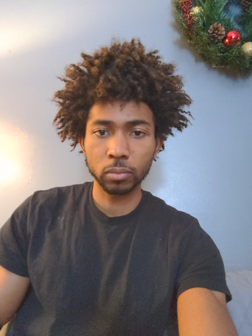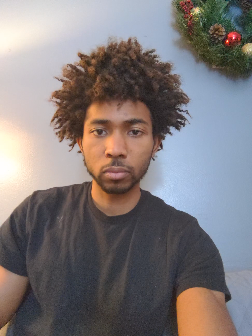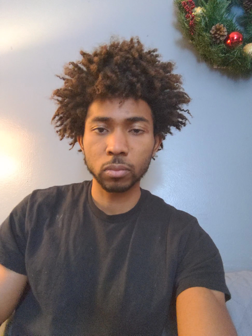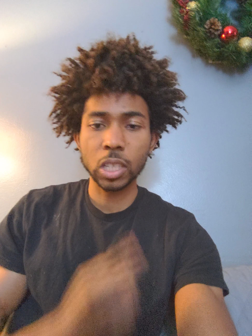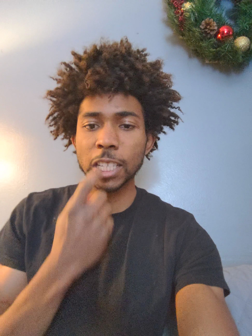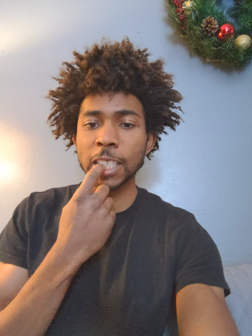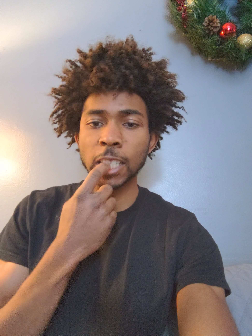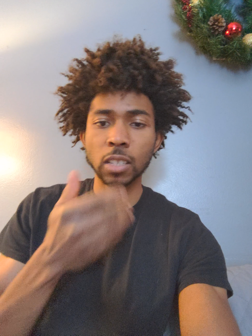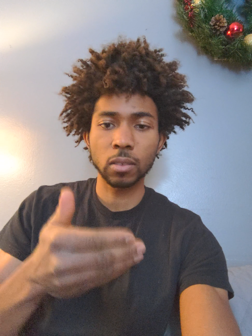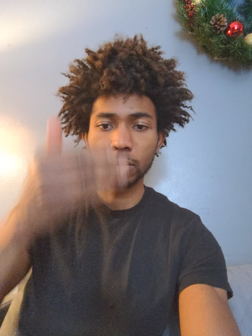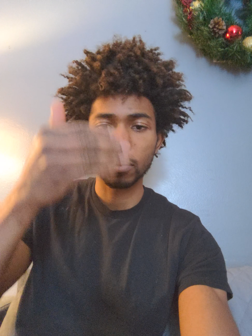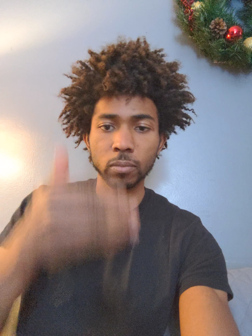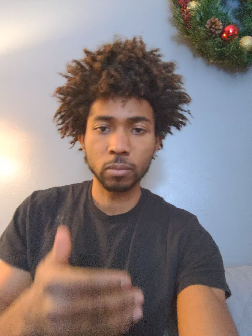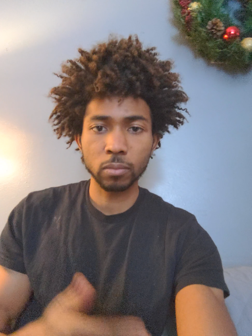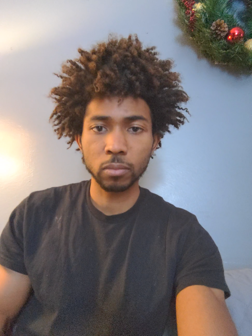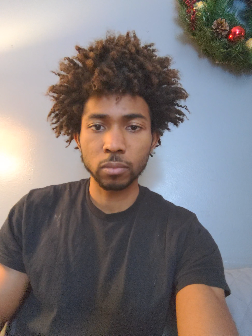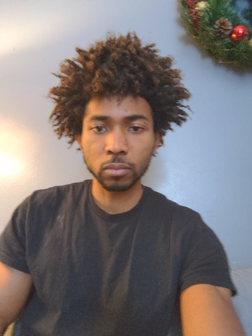window